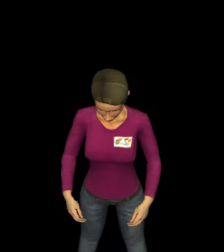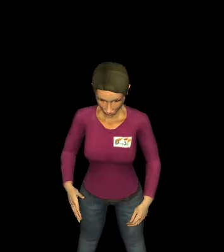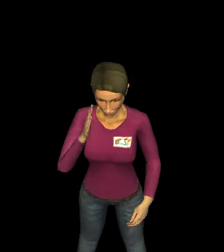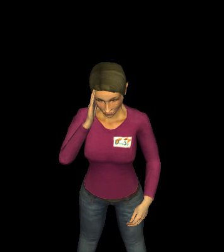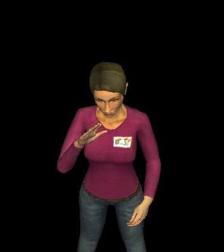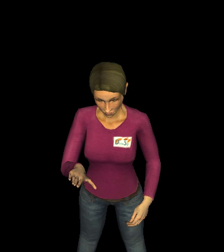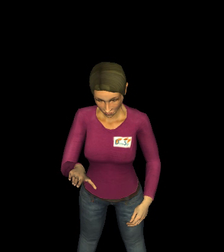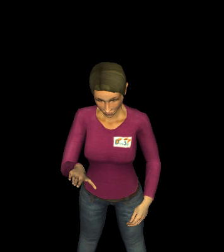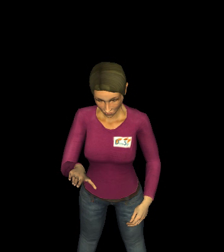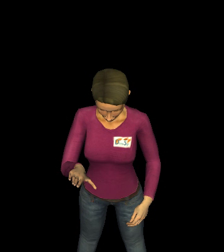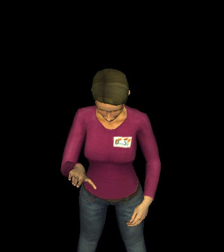لا أعلم